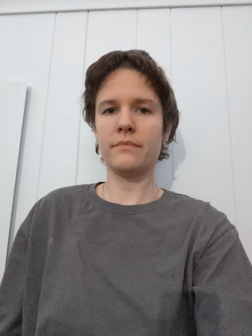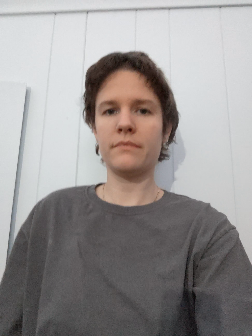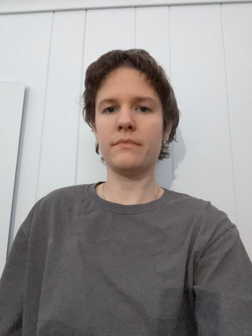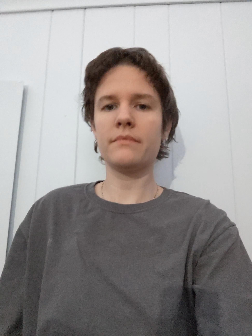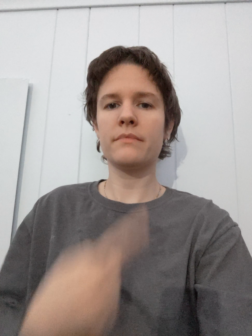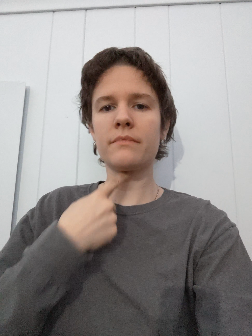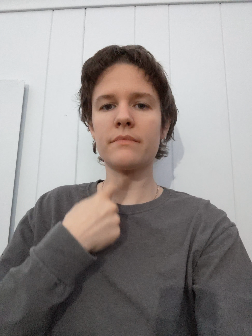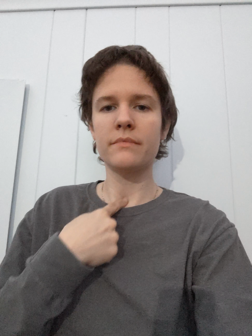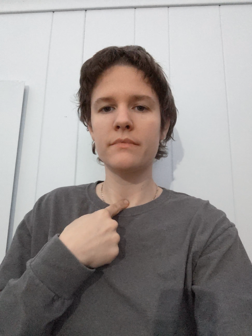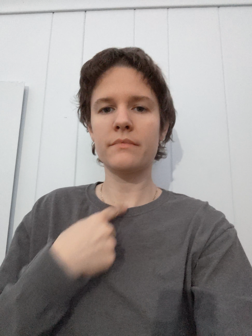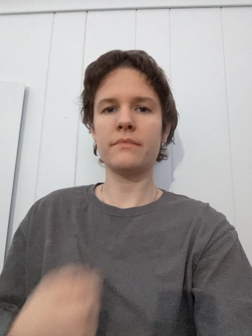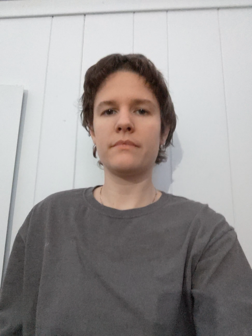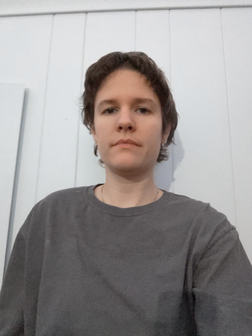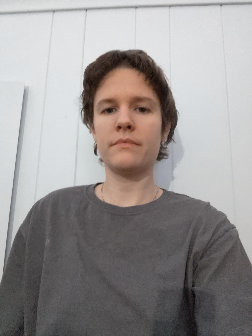thirsty